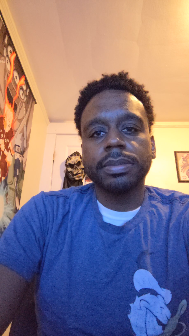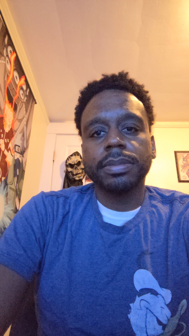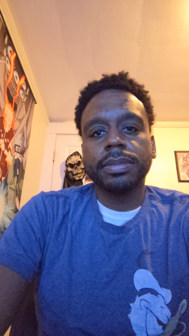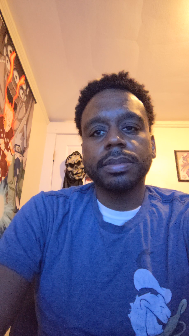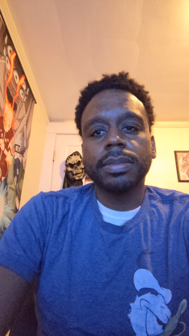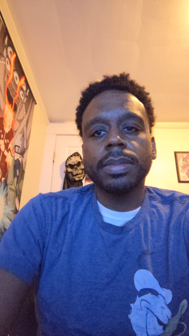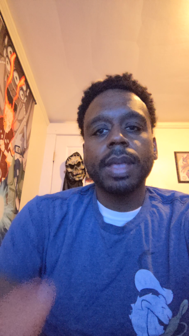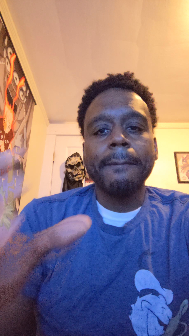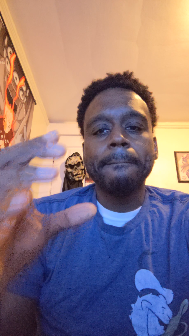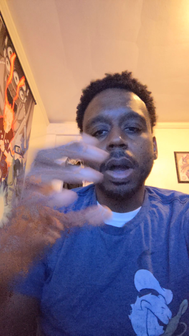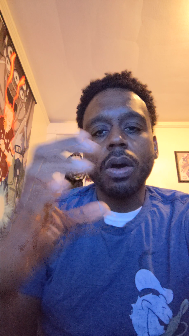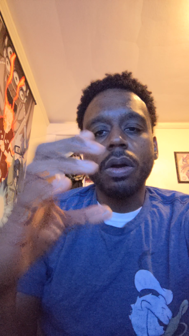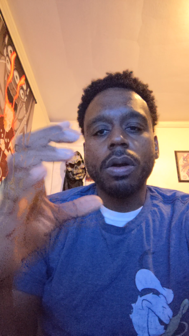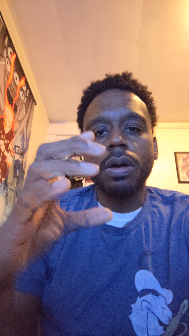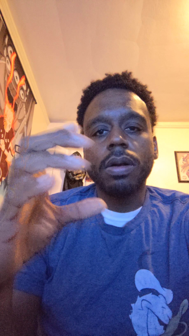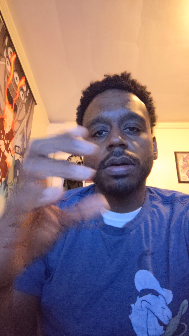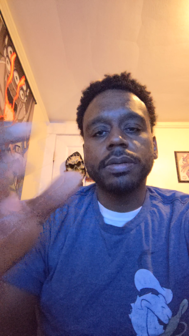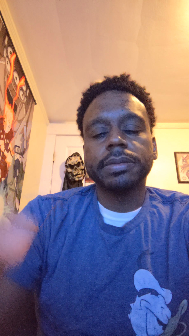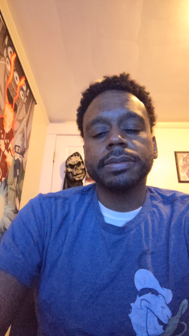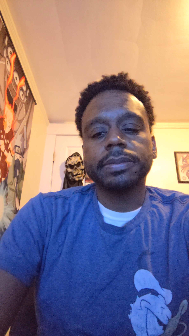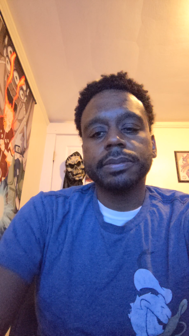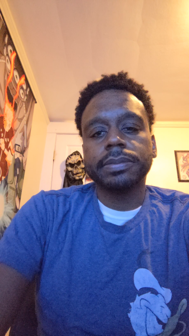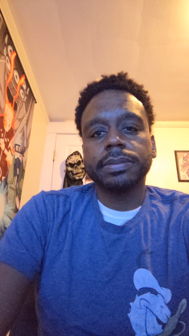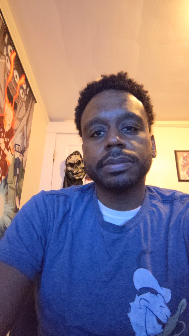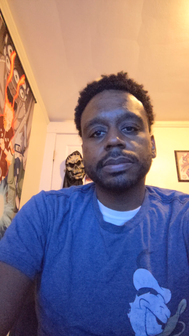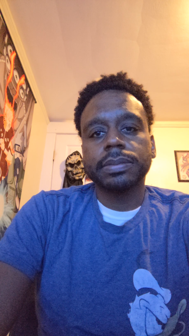ball